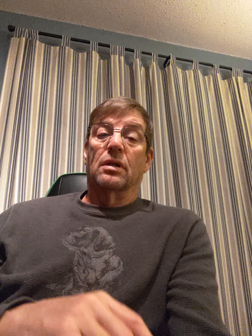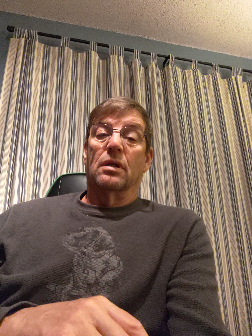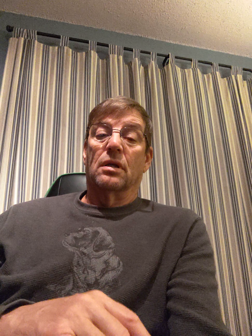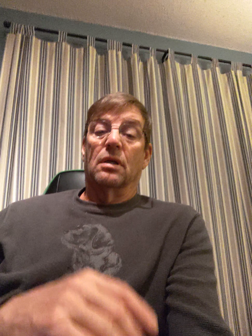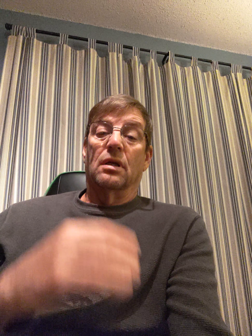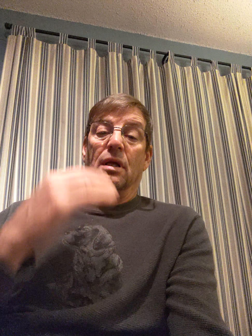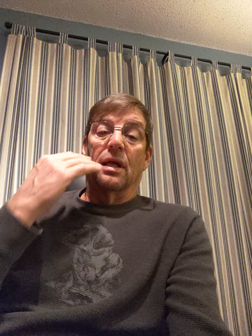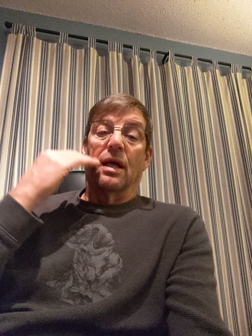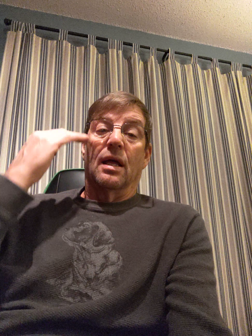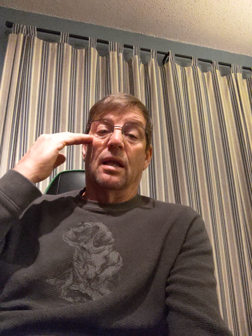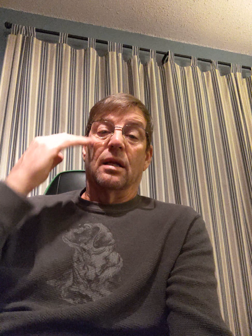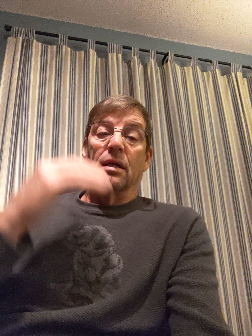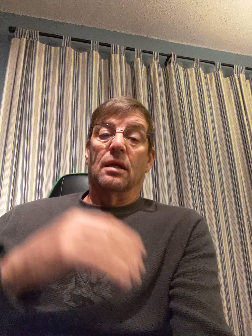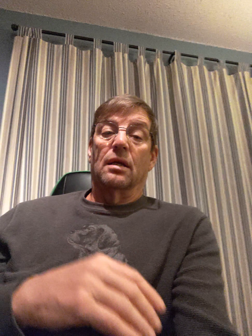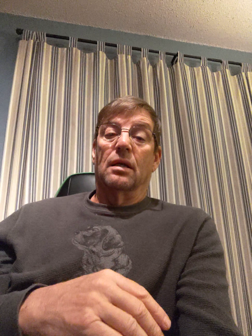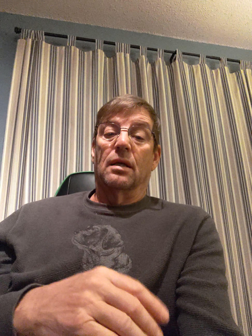head